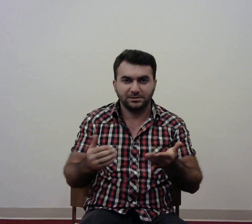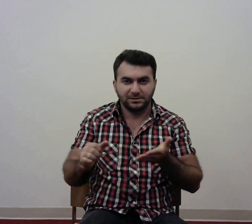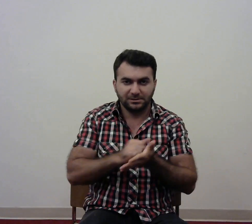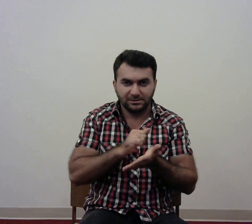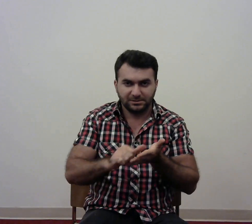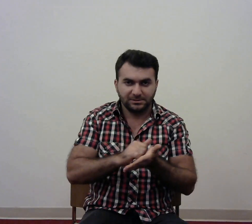sənəd